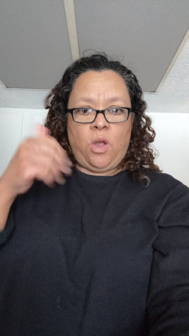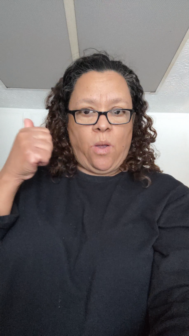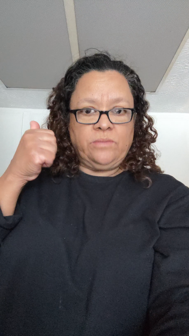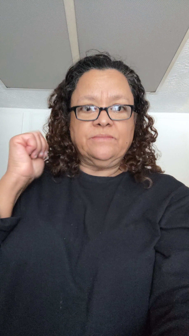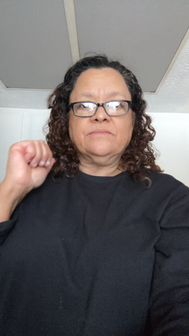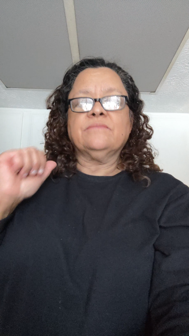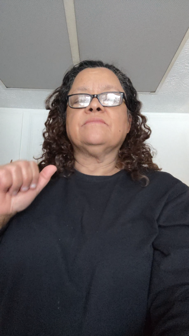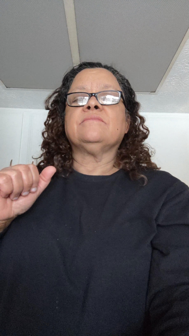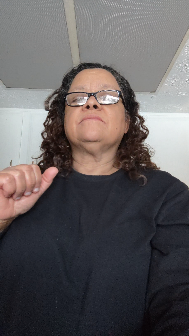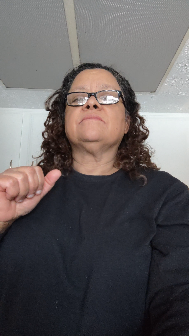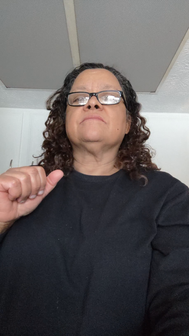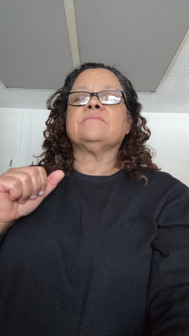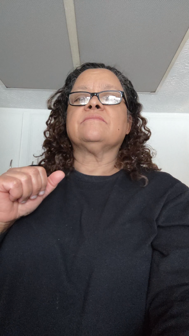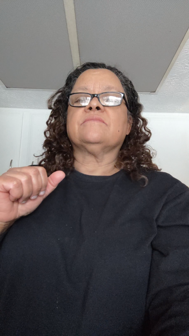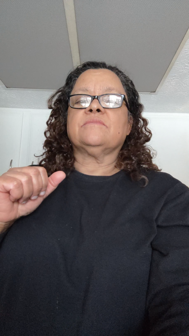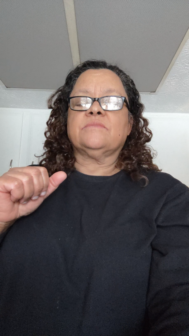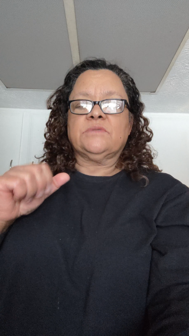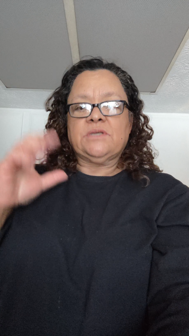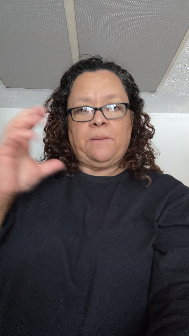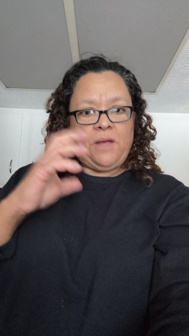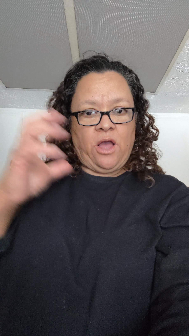ball